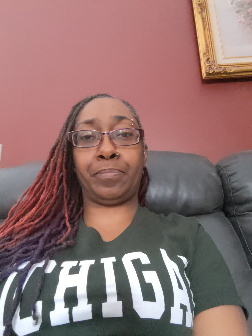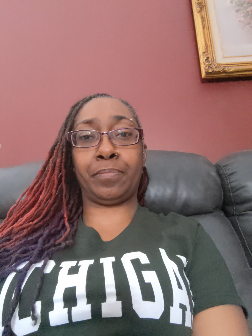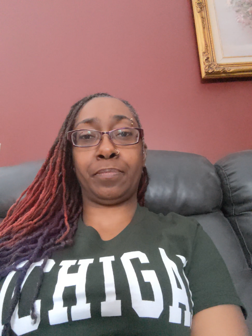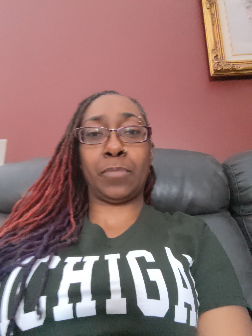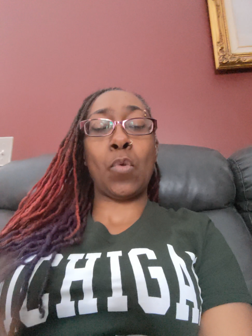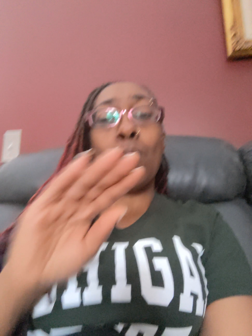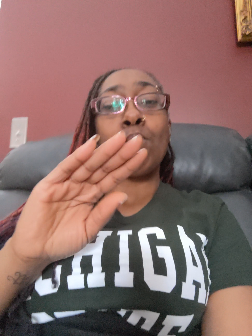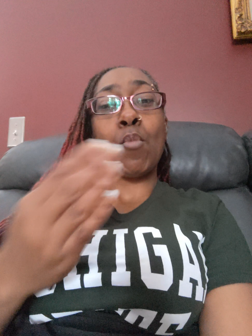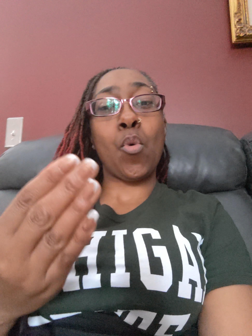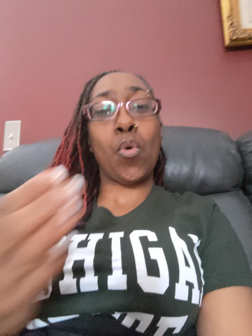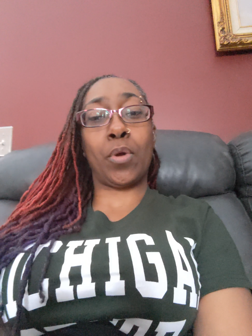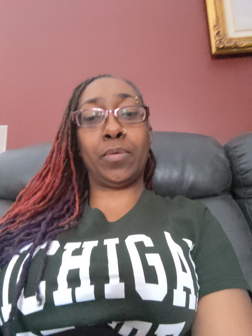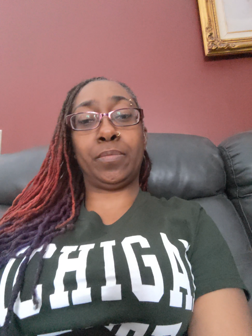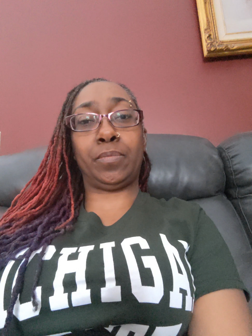book